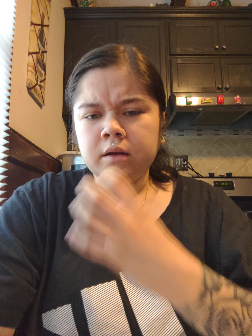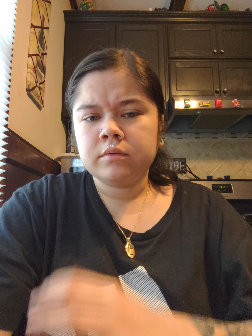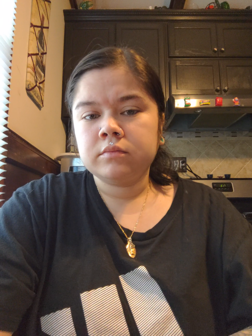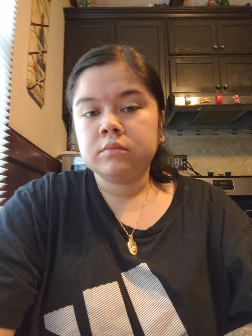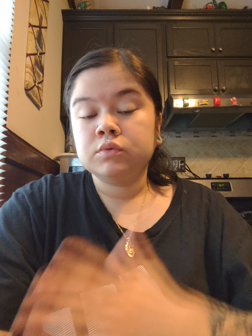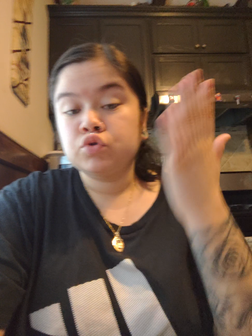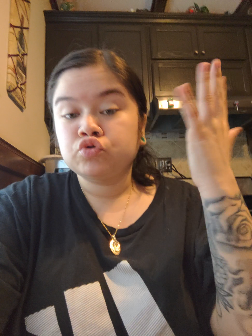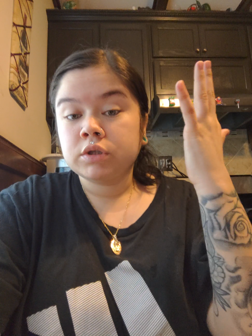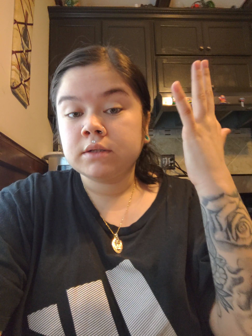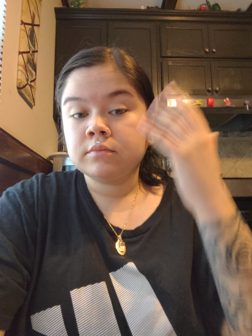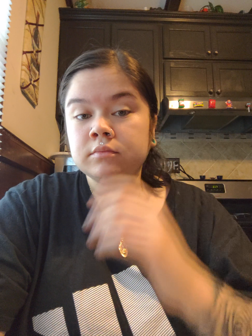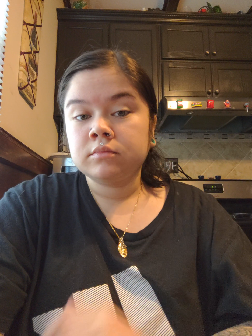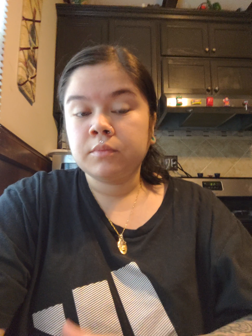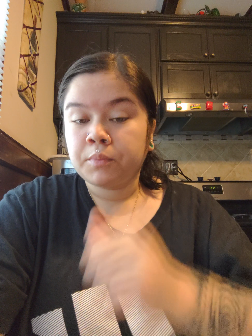tree